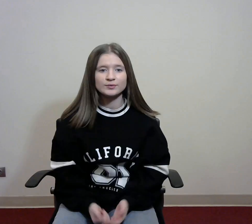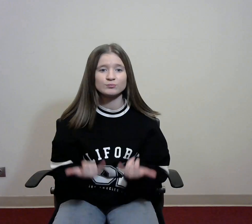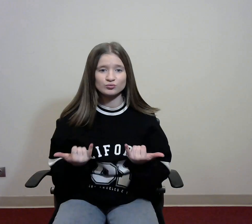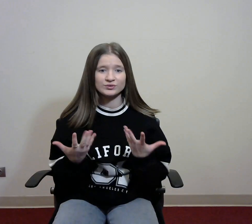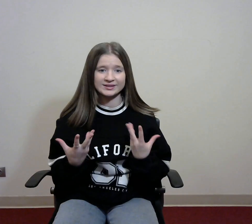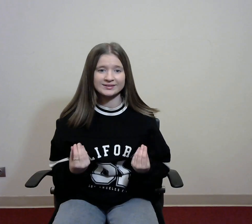bu gün